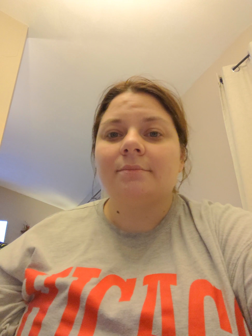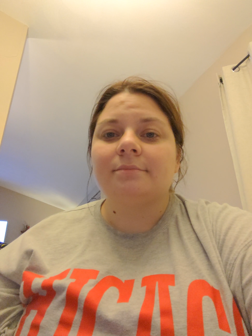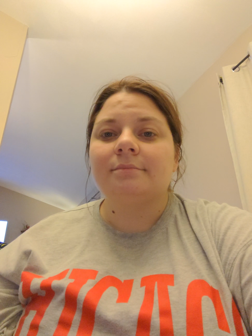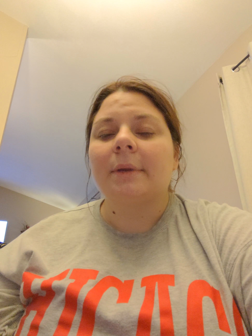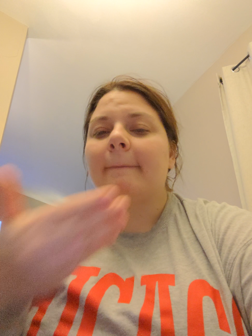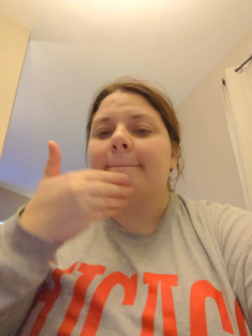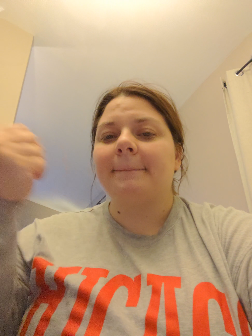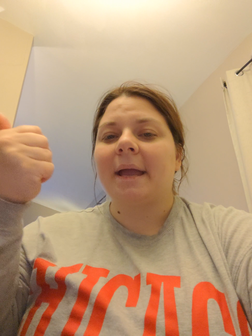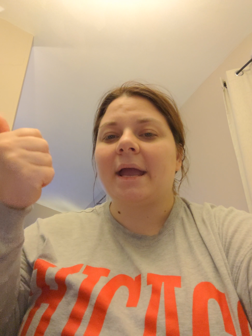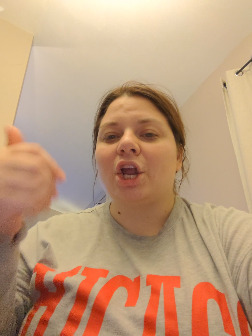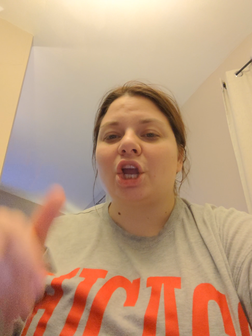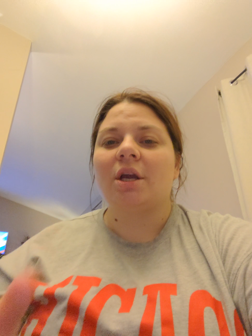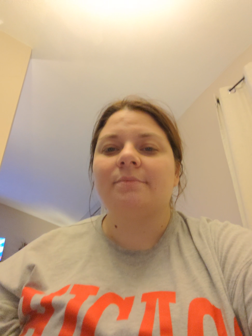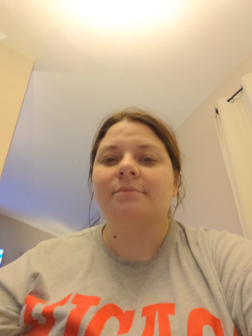better